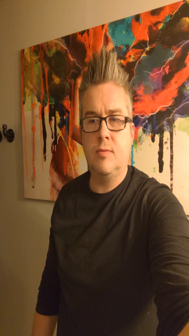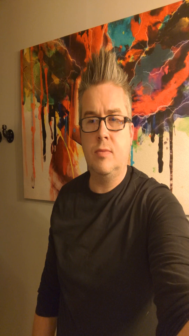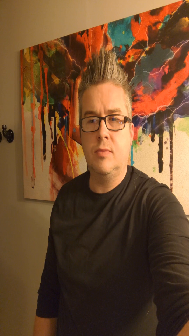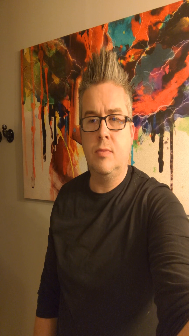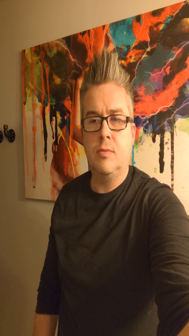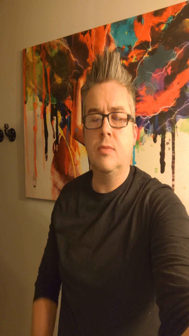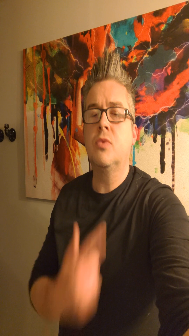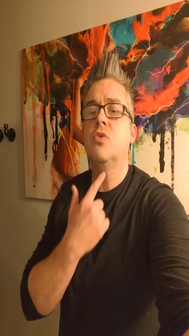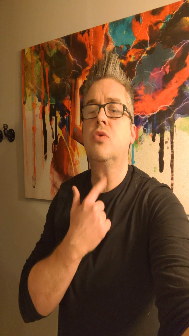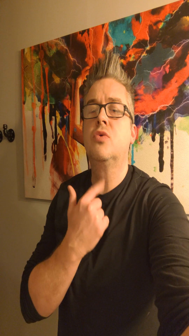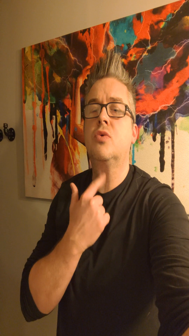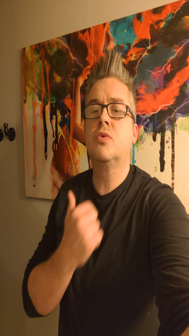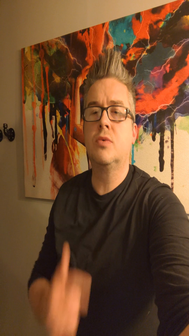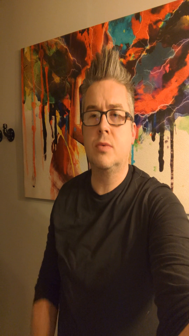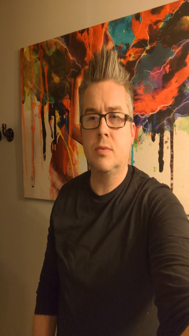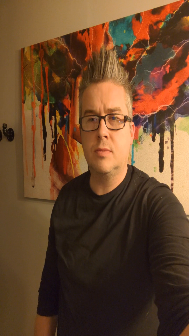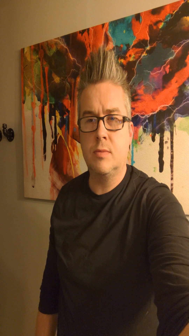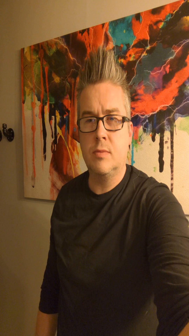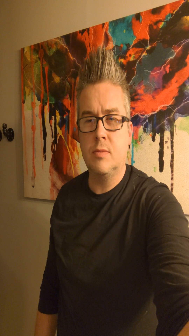thirsty